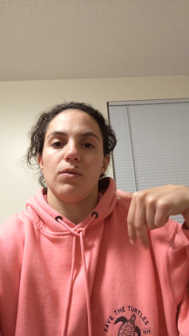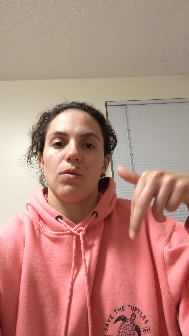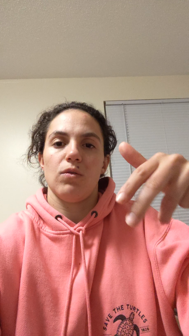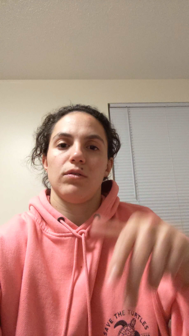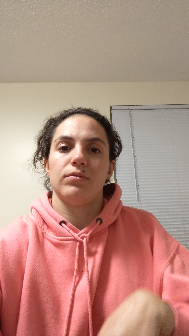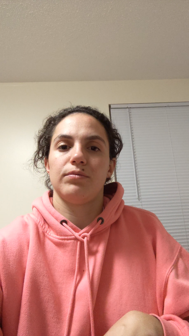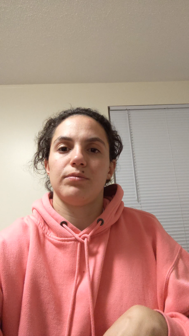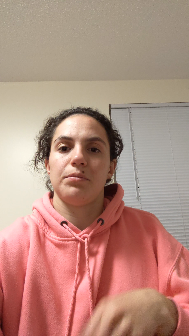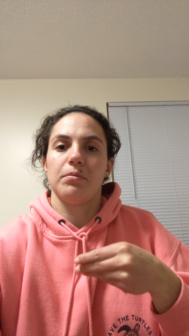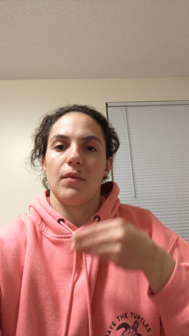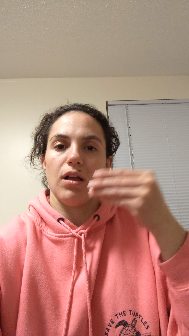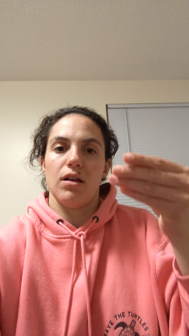buy